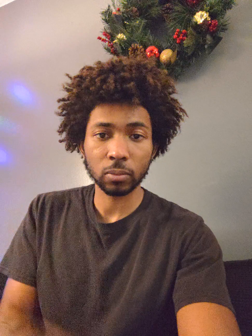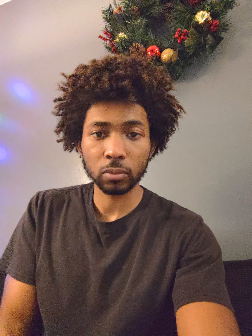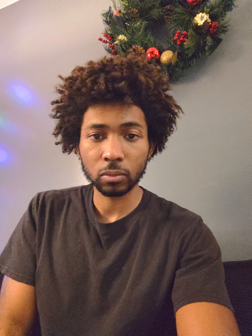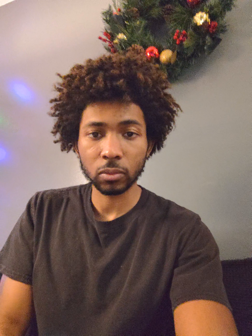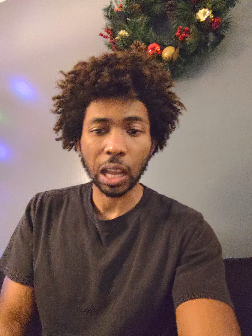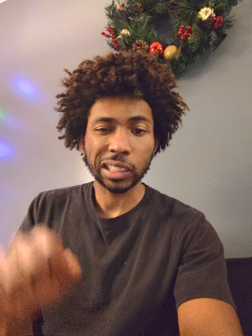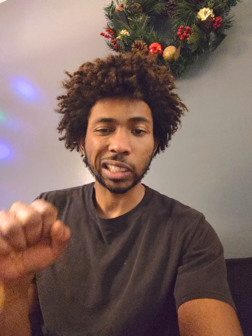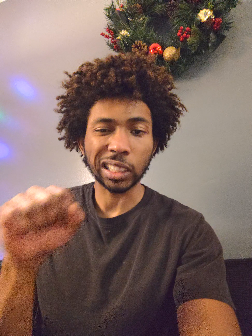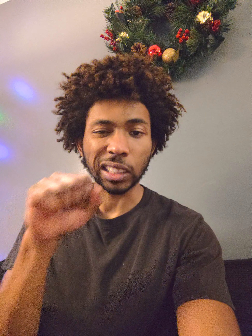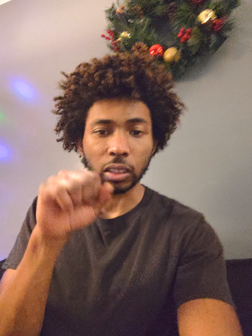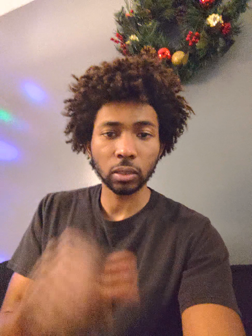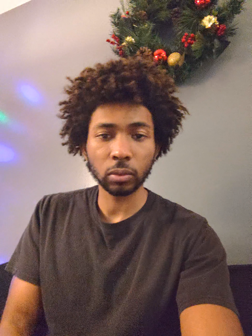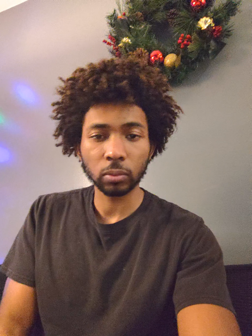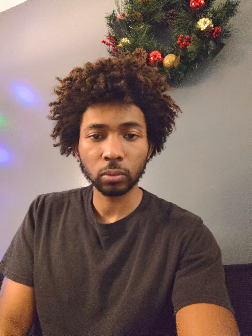carrot